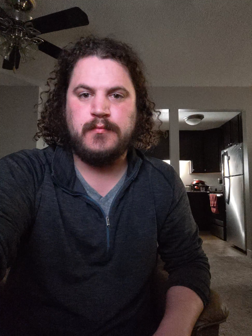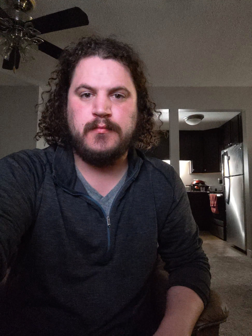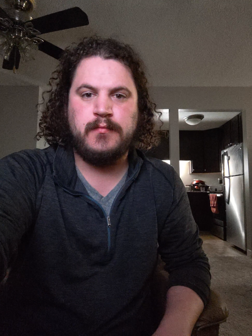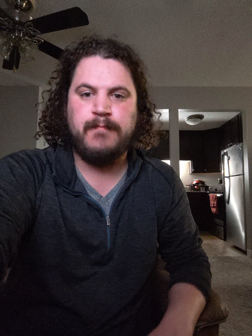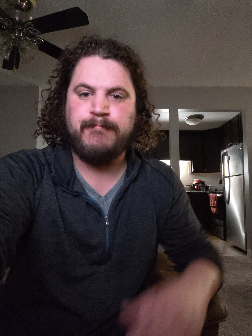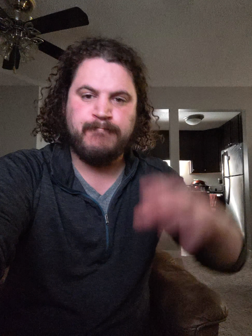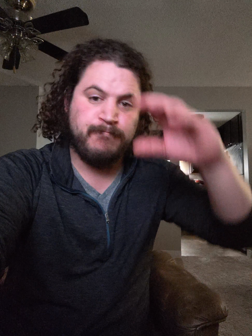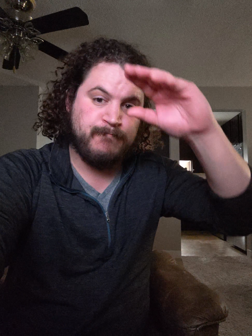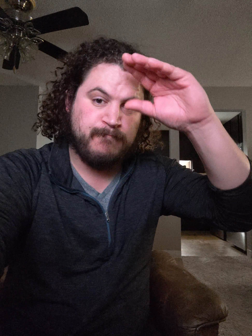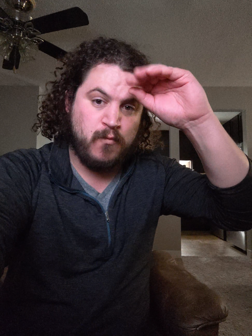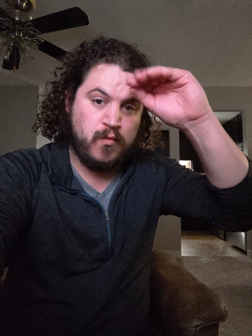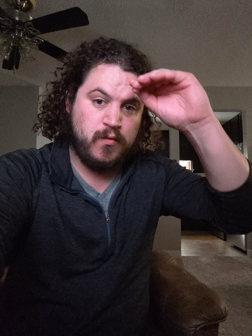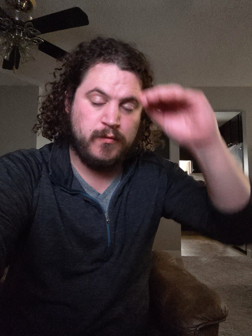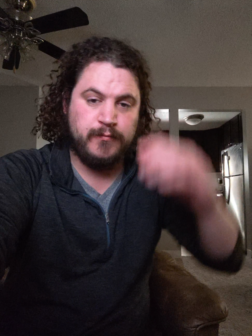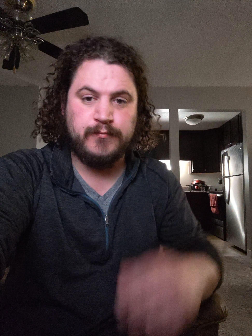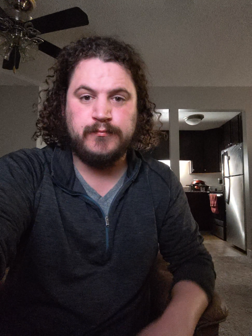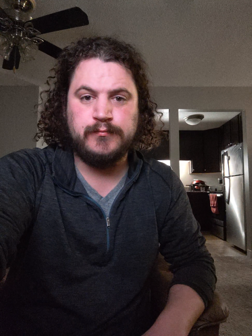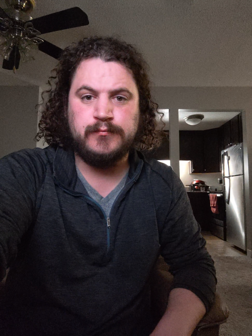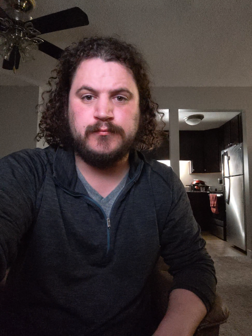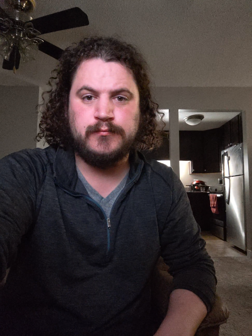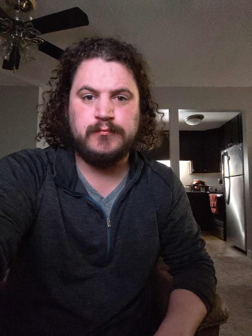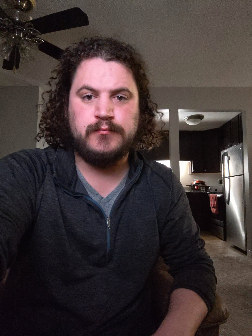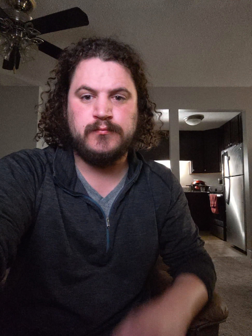boy